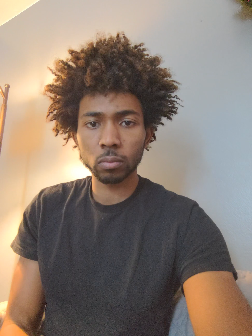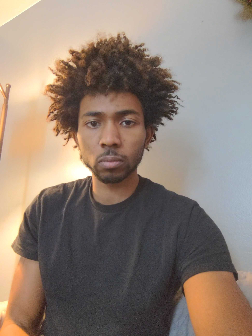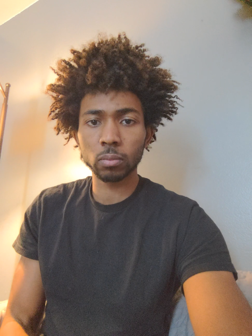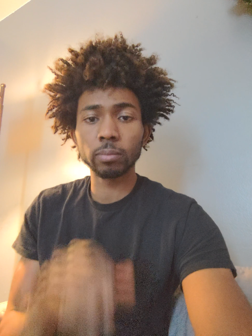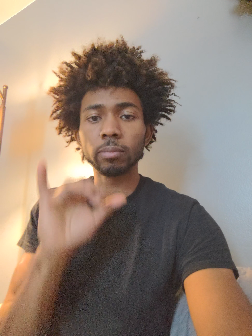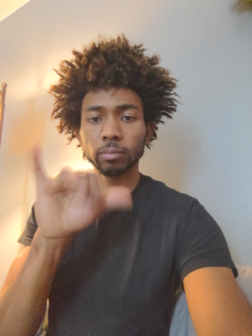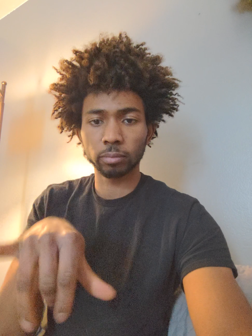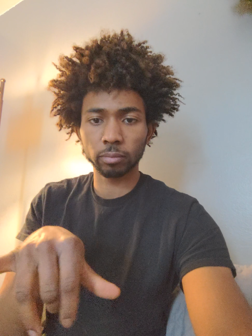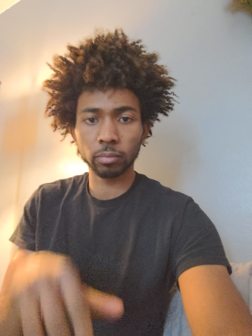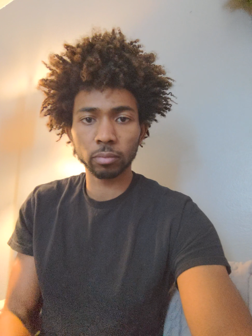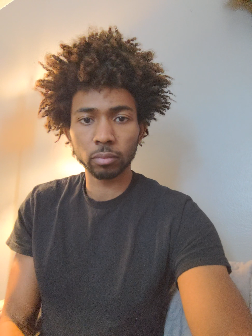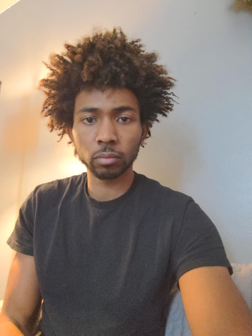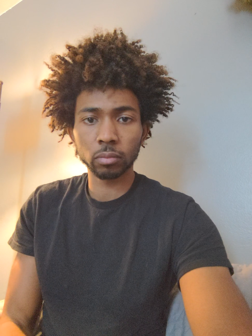that